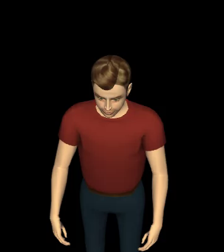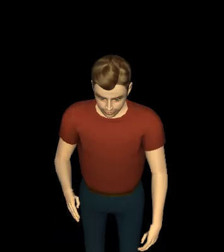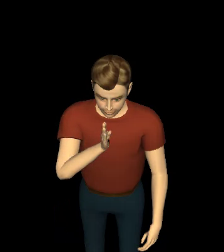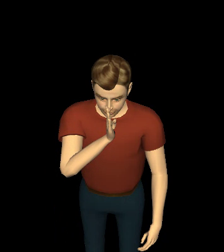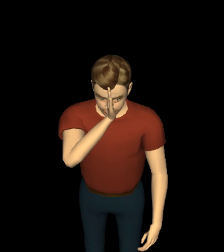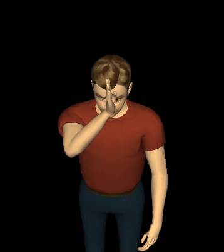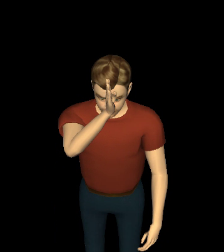منتصف الليل